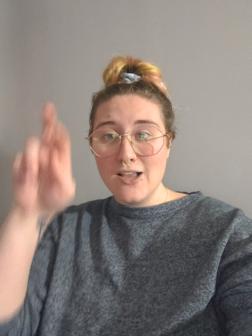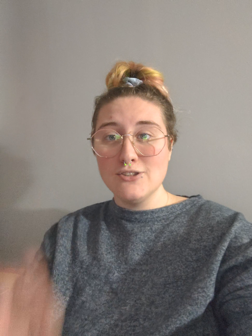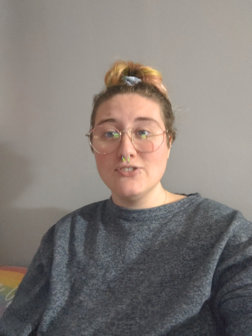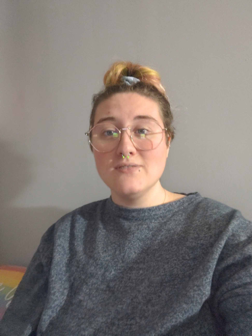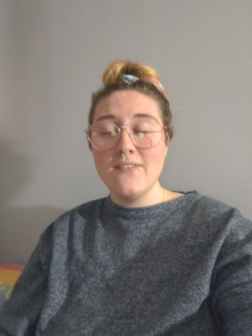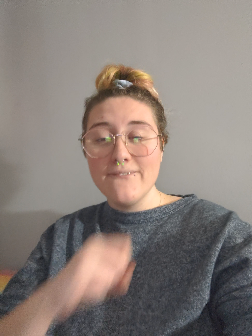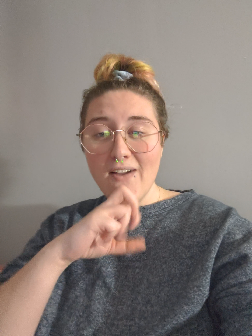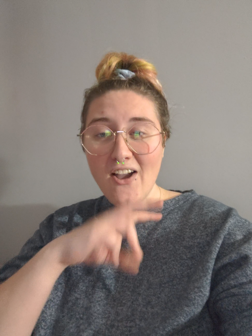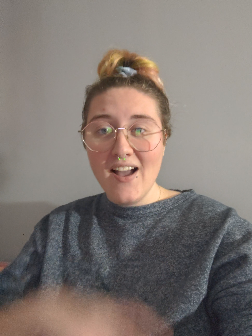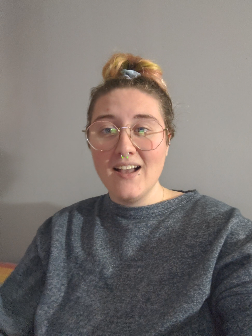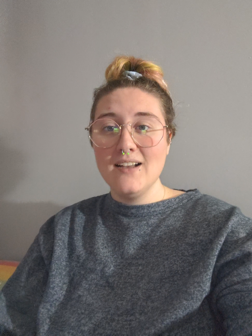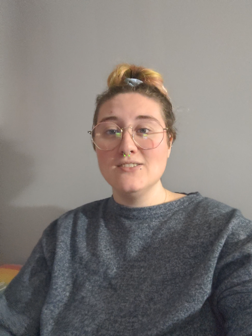frog